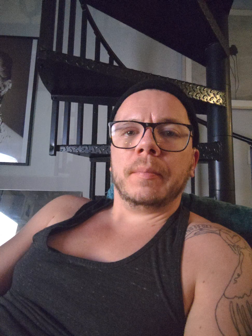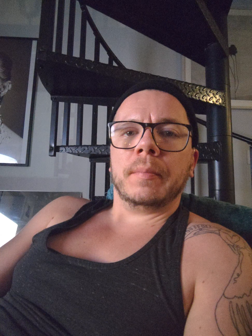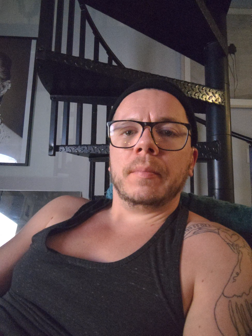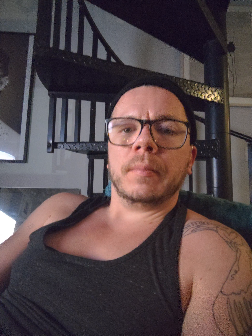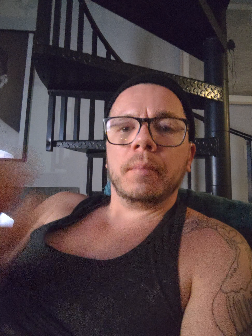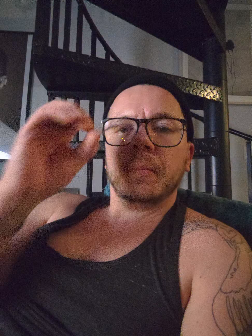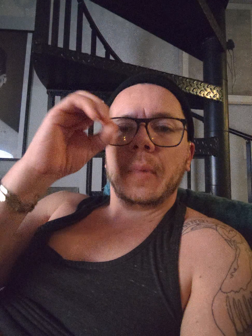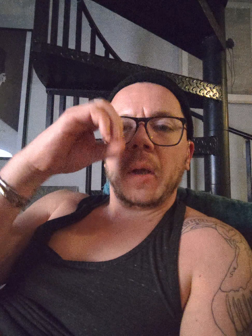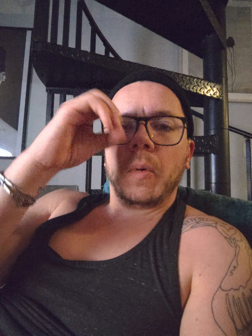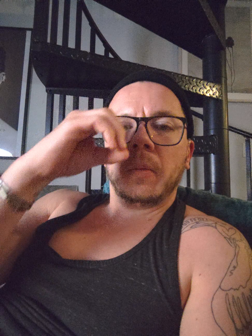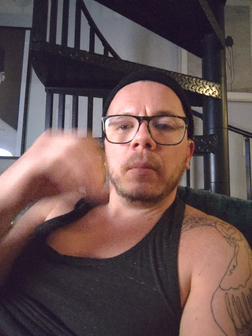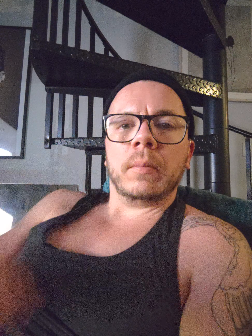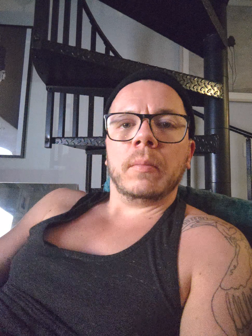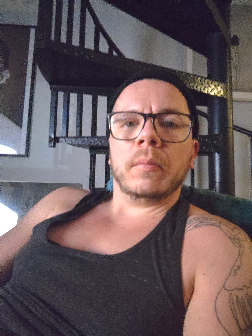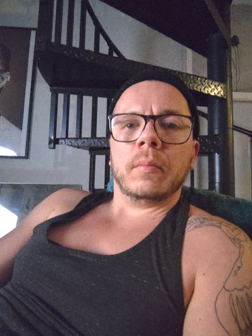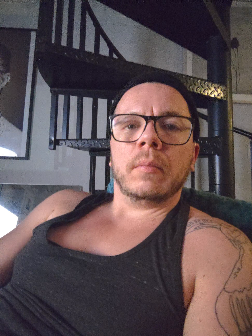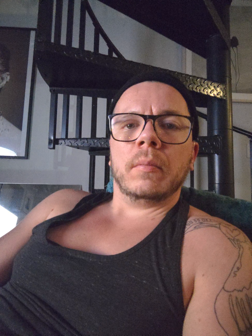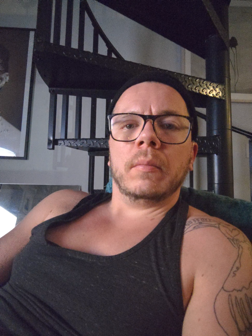owl